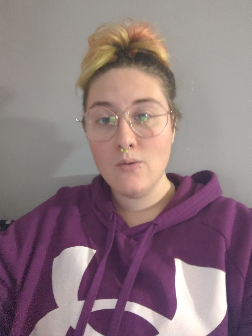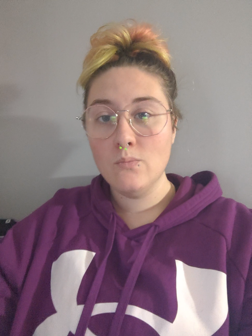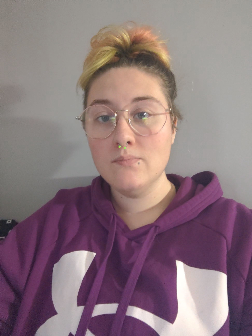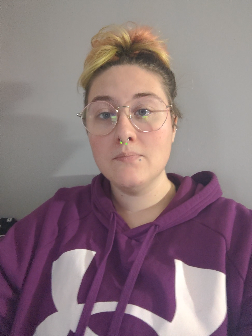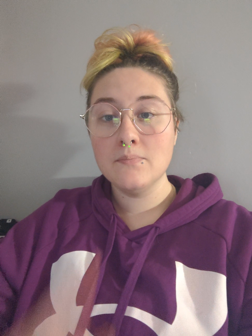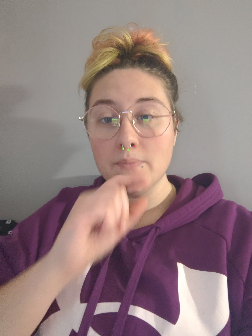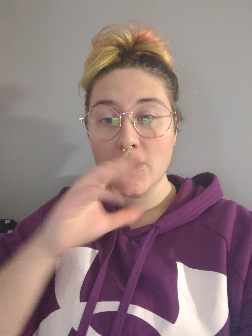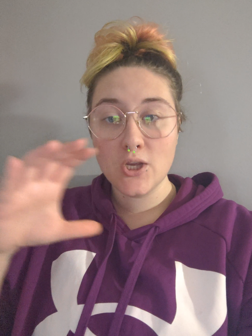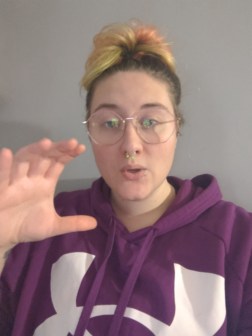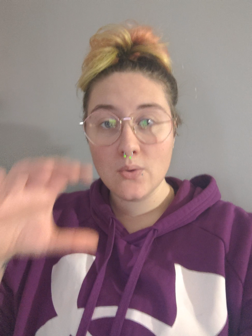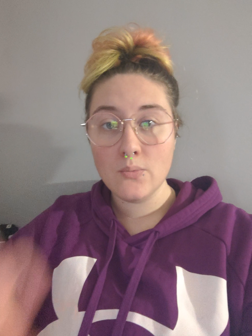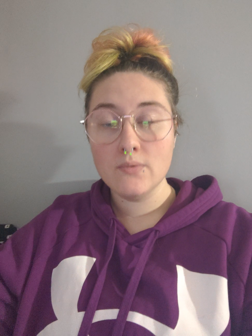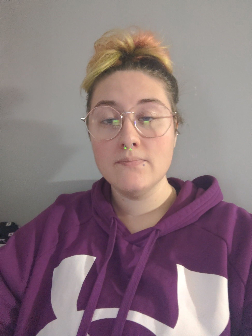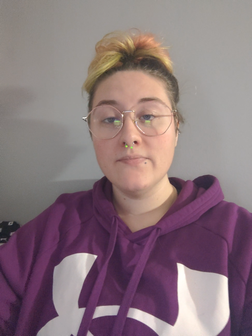balloon